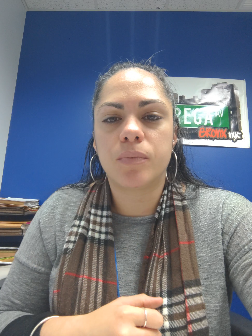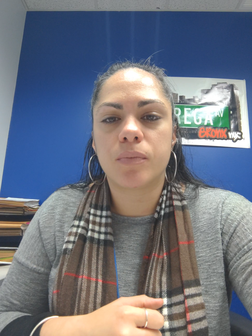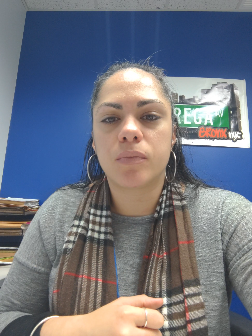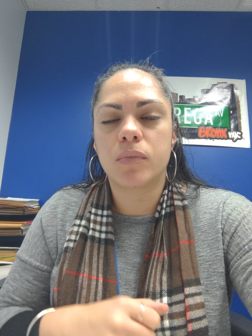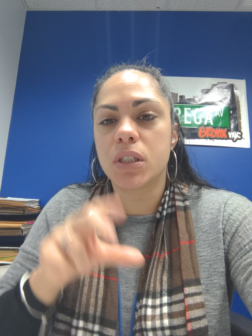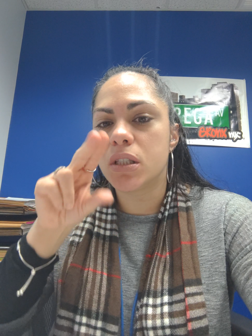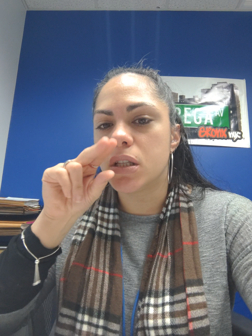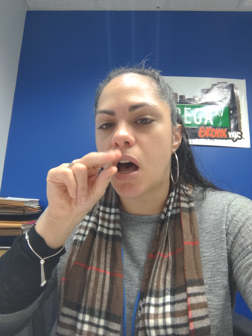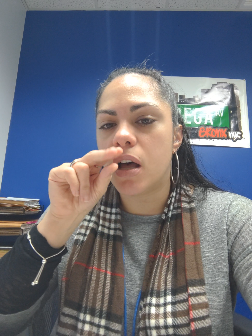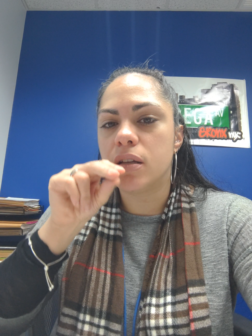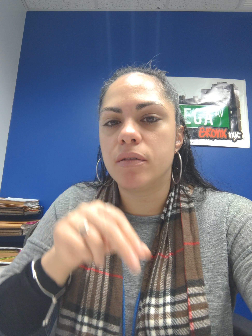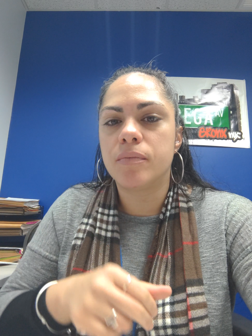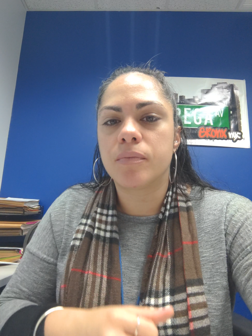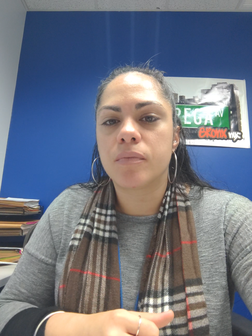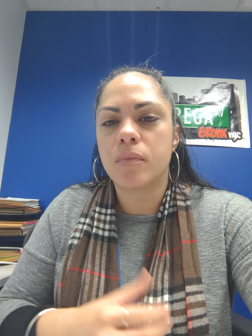duck